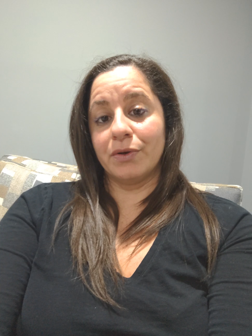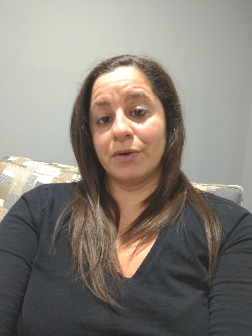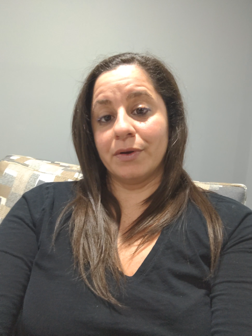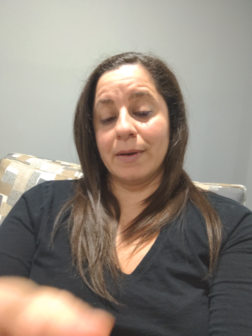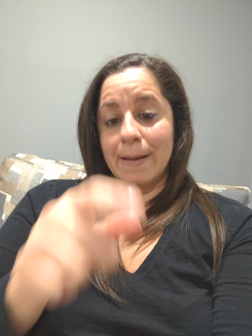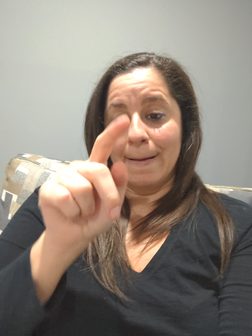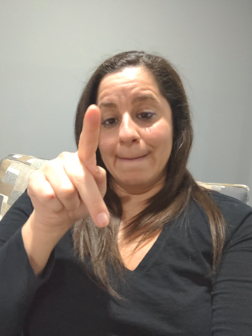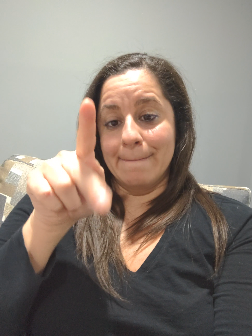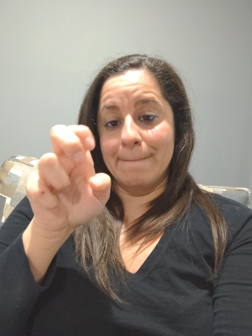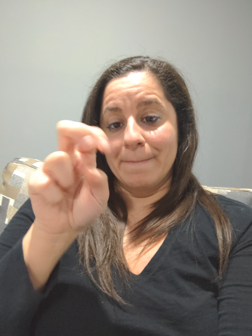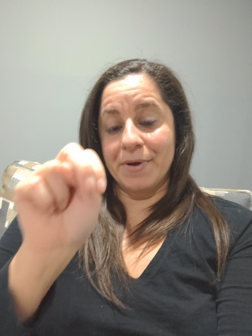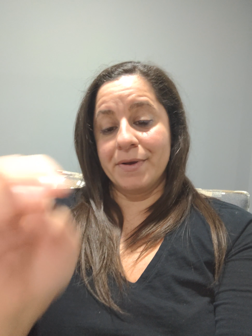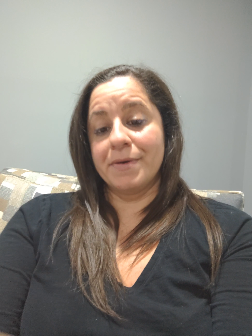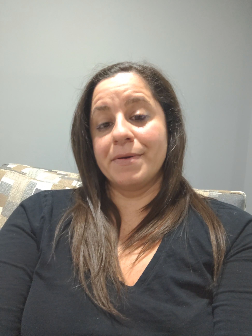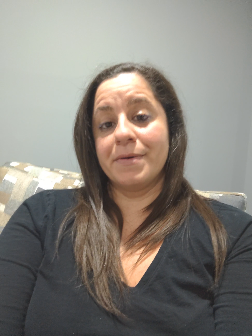pen